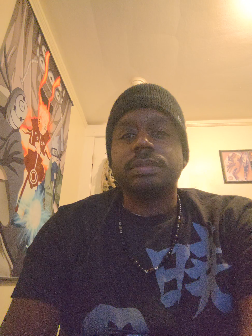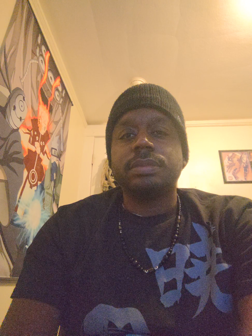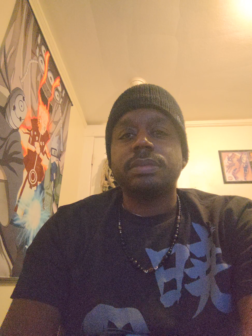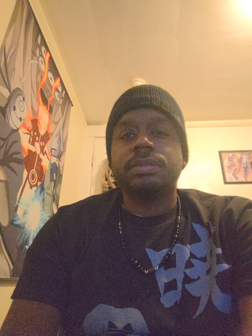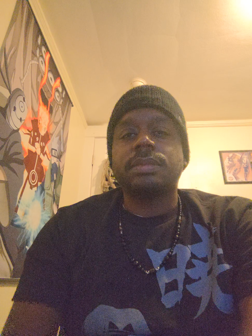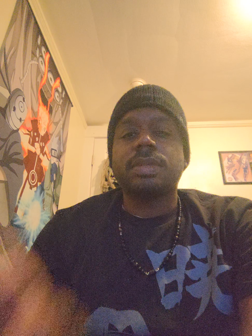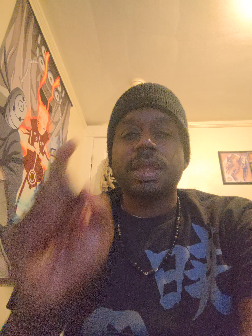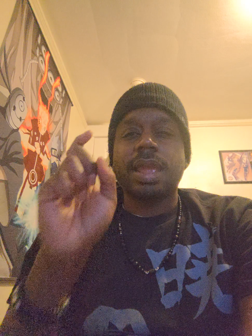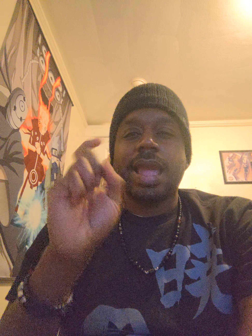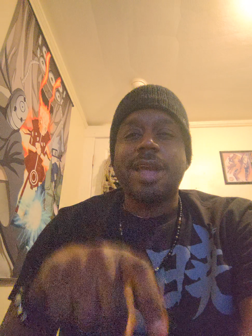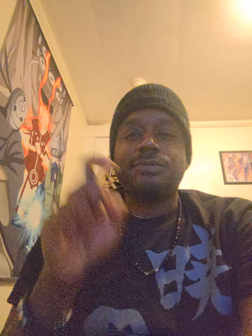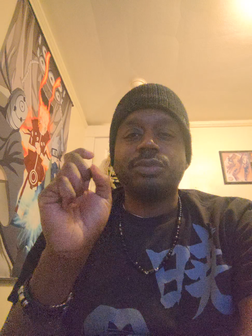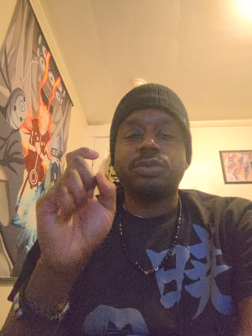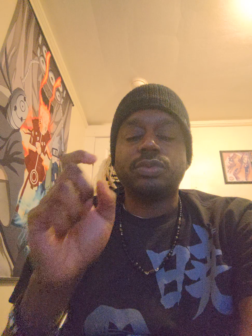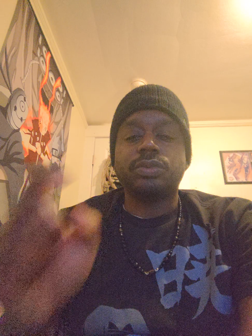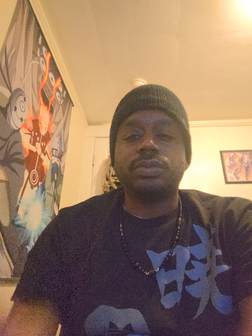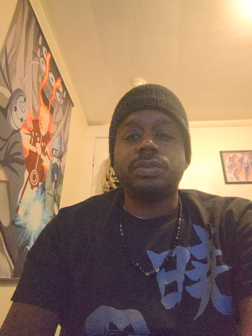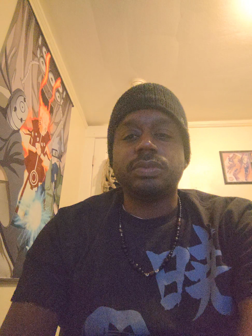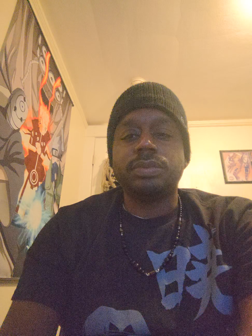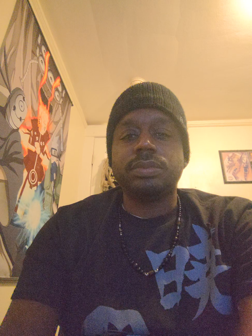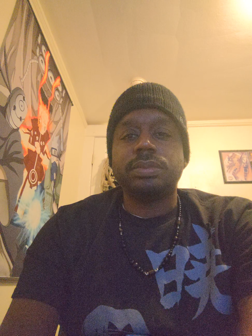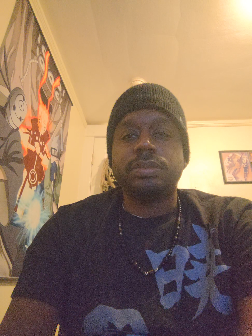have to